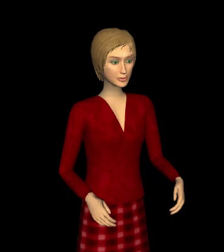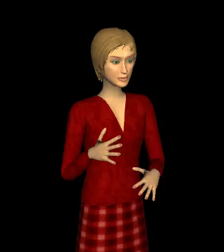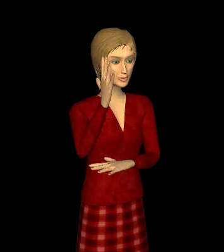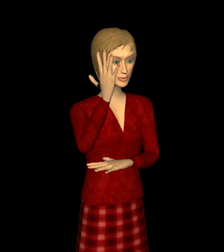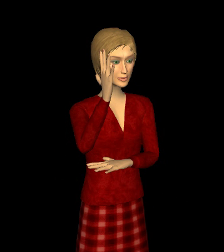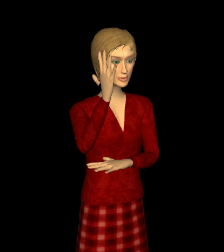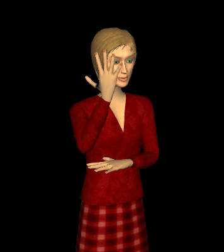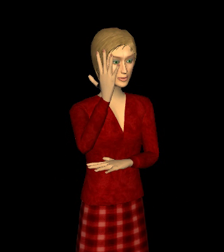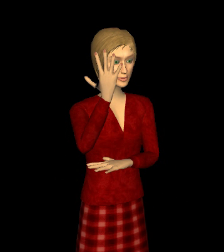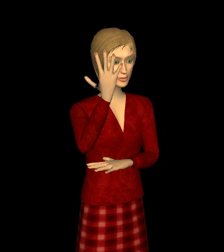شجرة